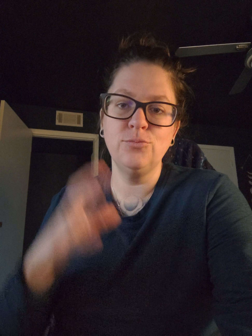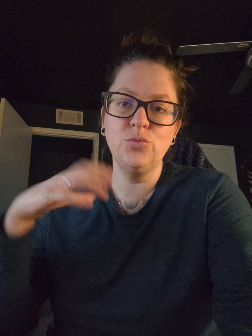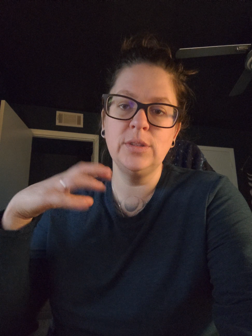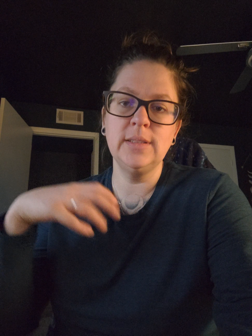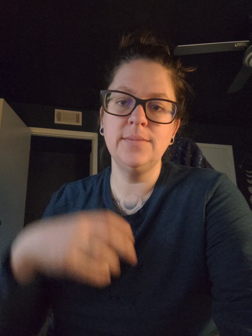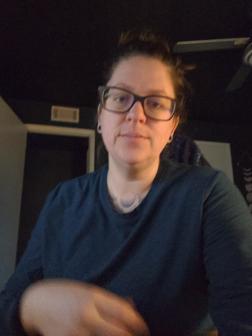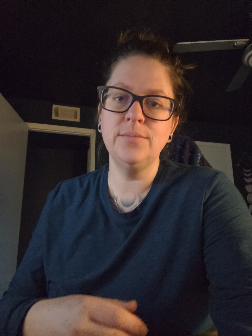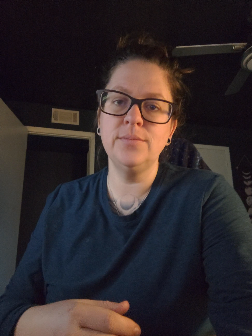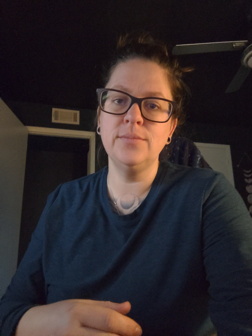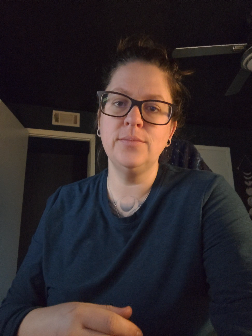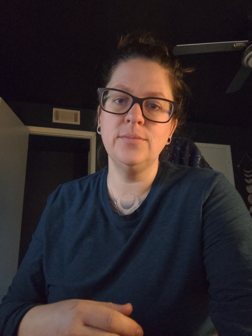rain